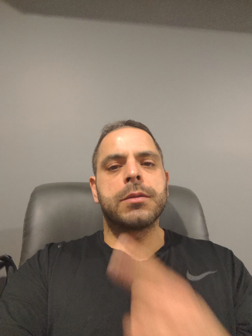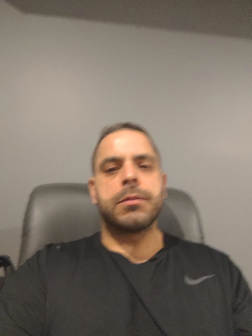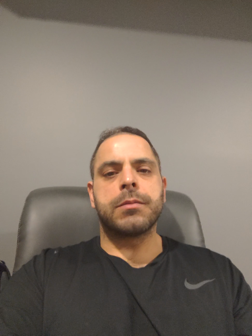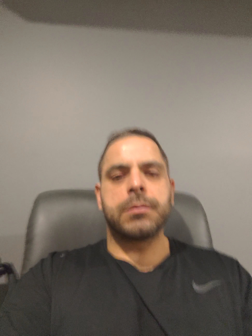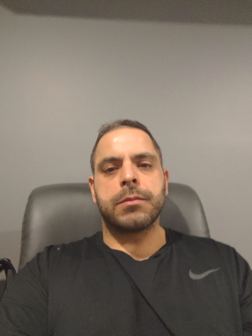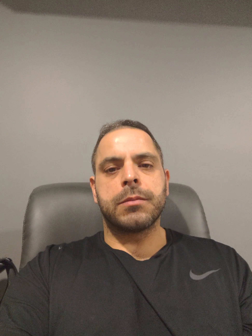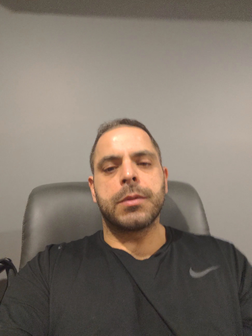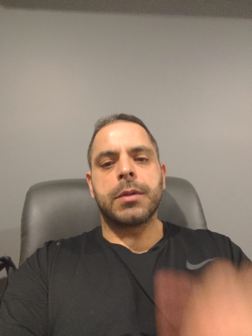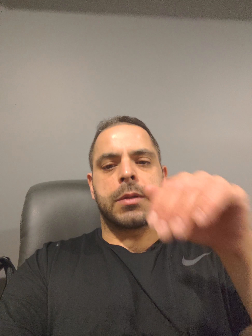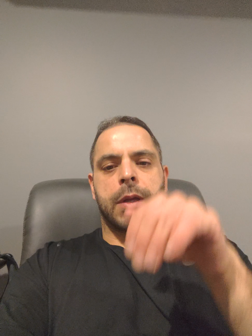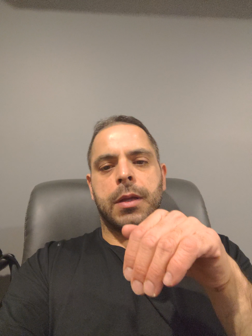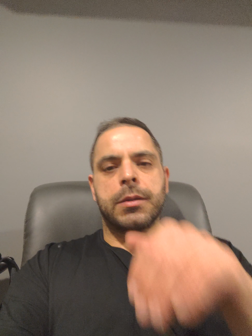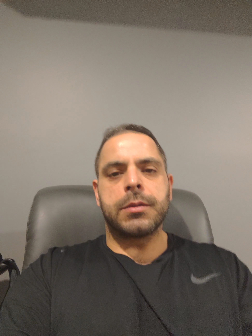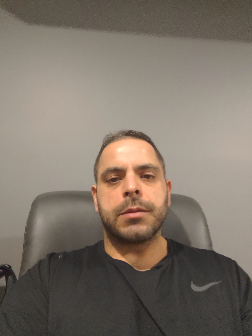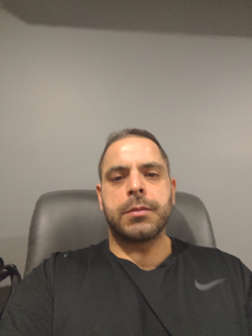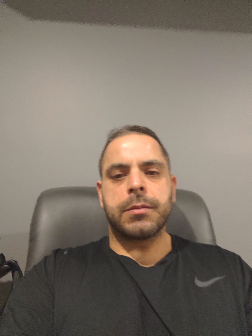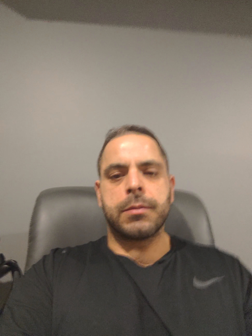night